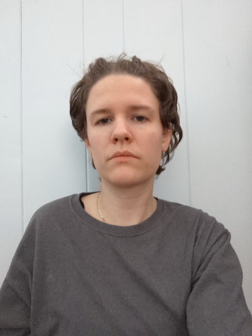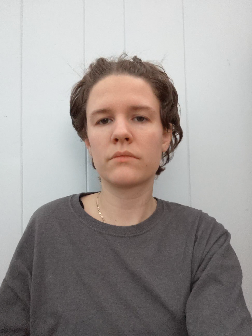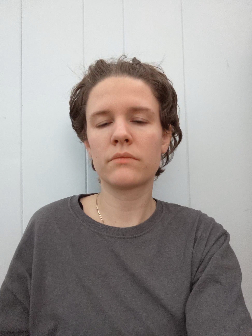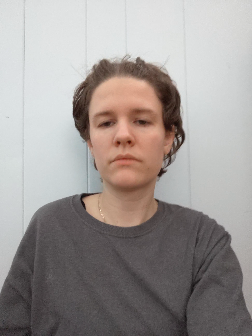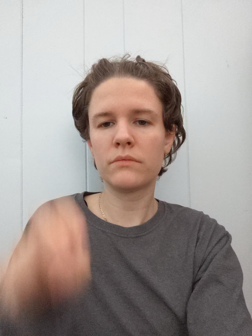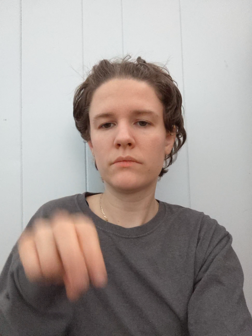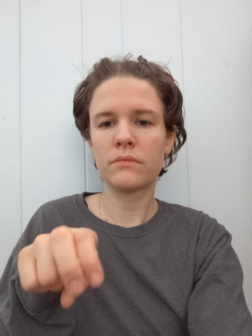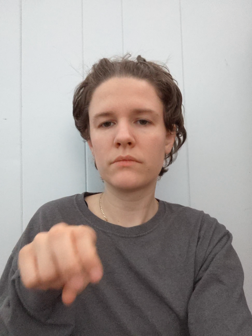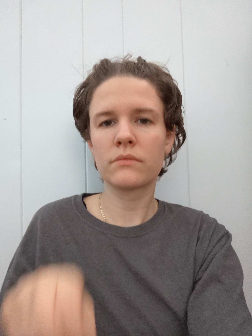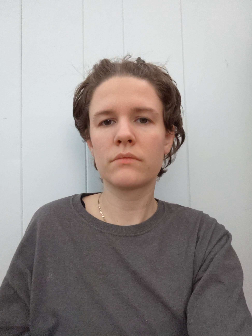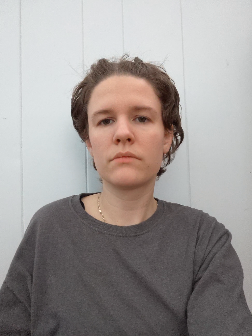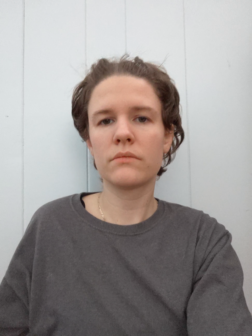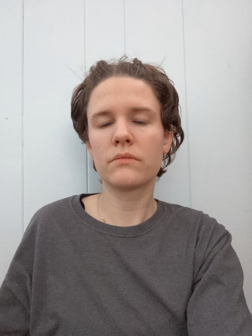chair